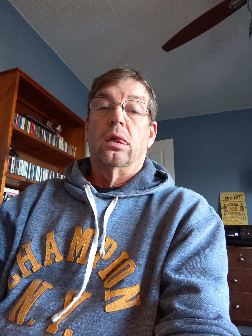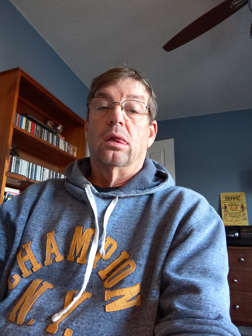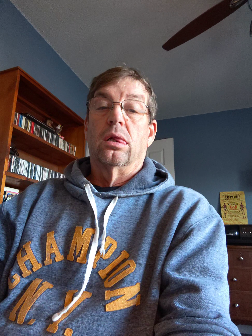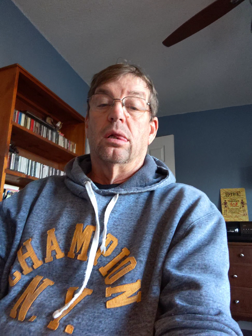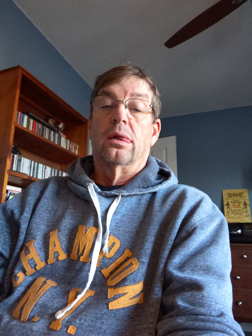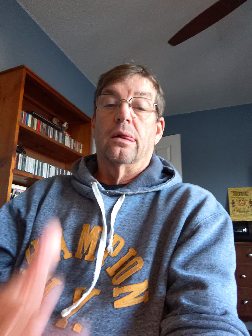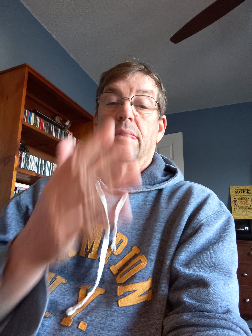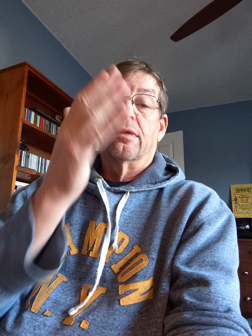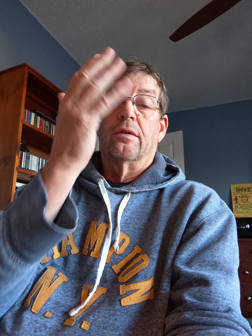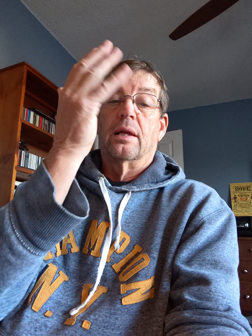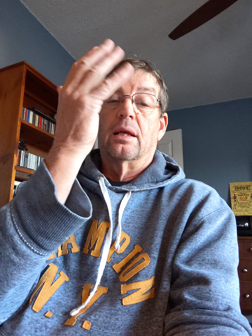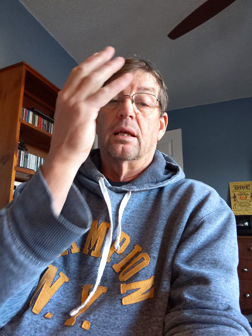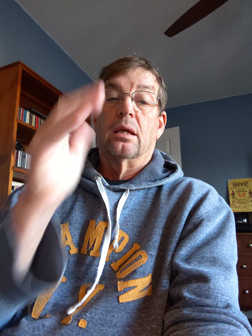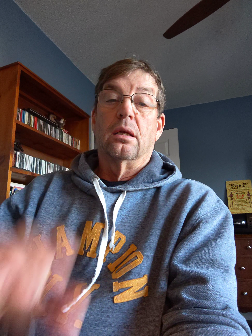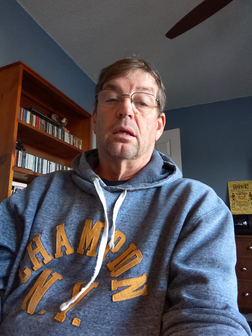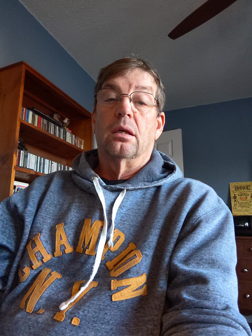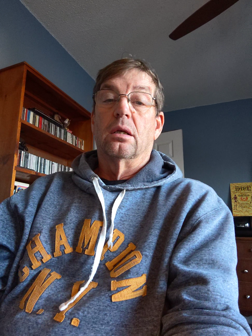tree